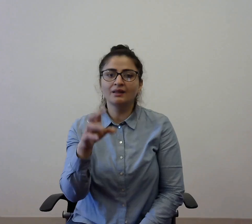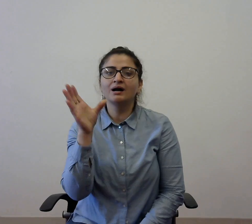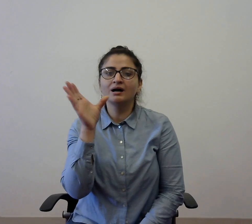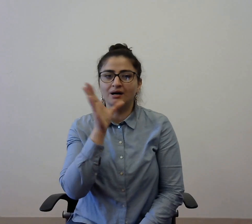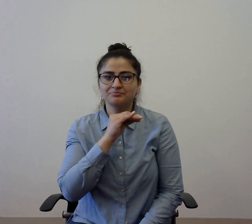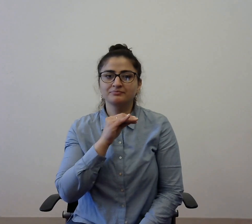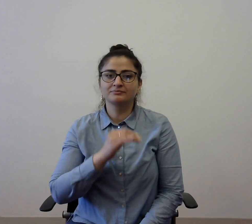bilər